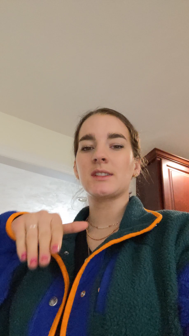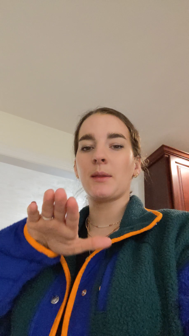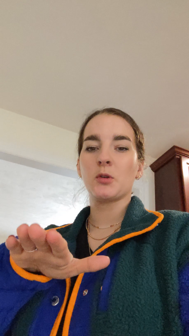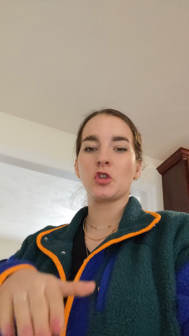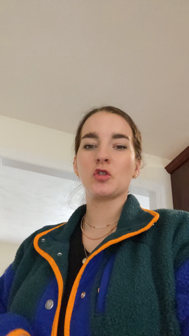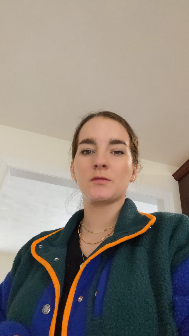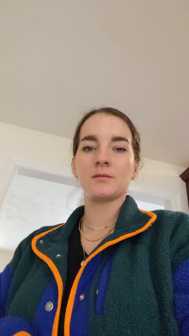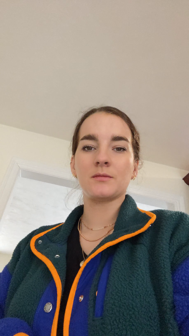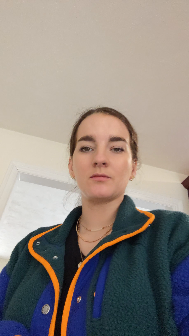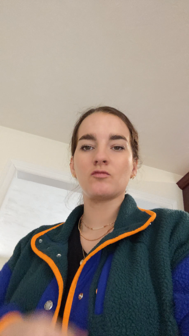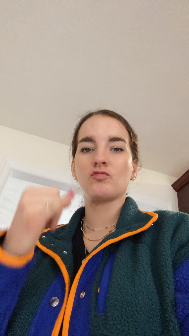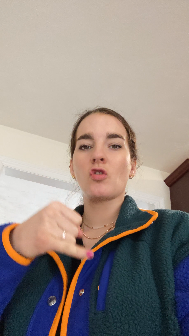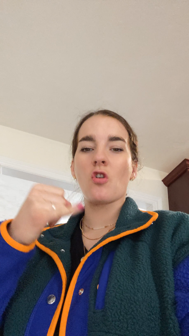draw